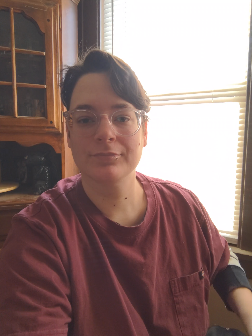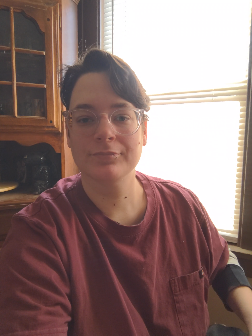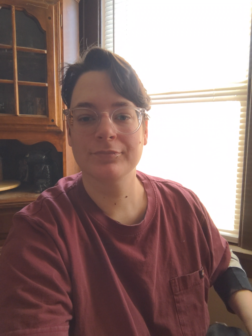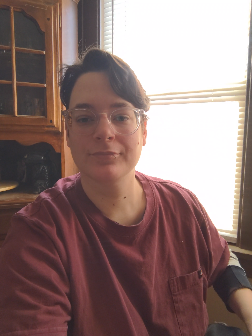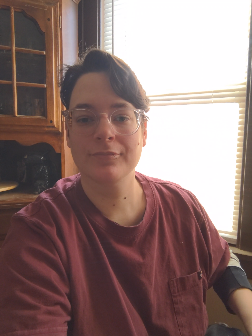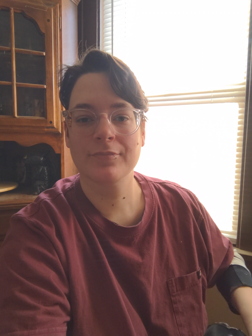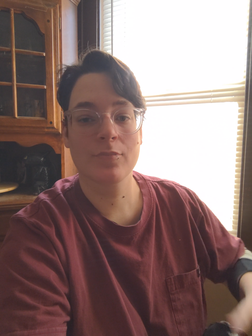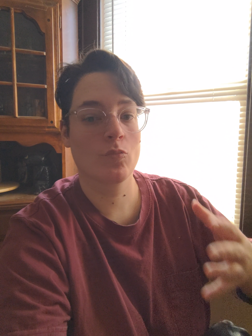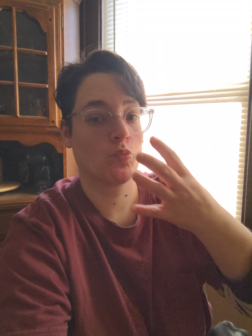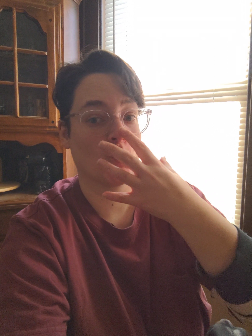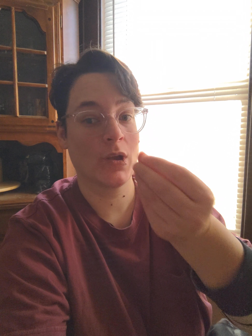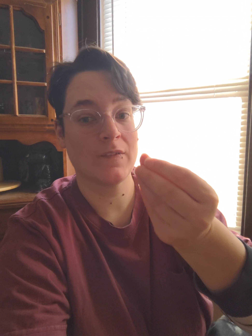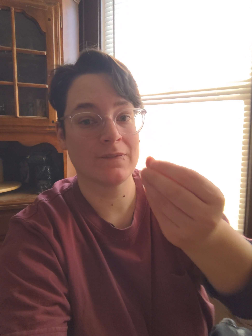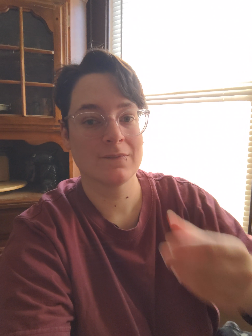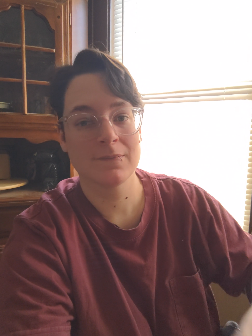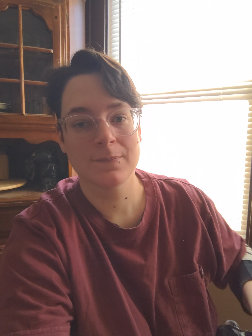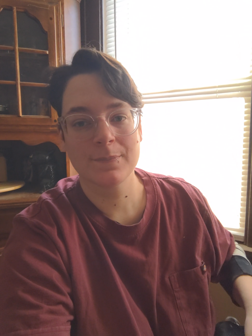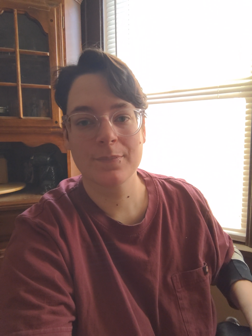wolf